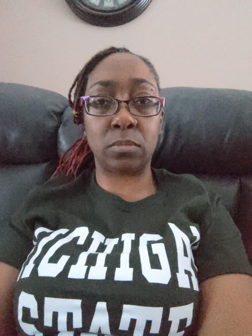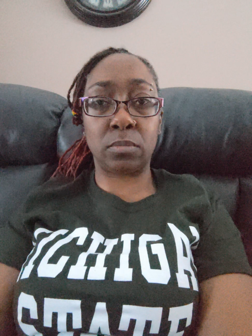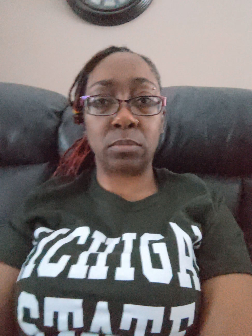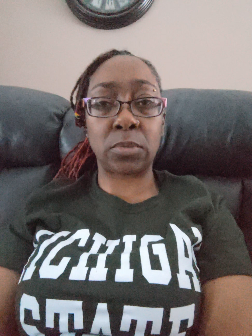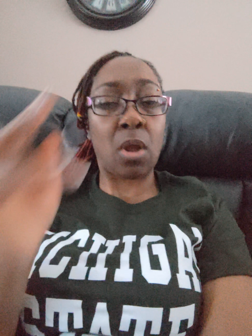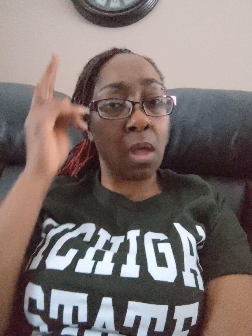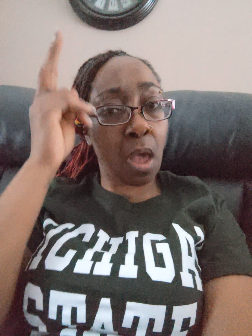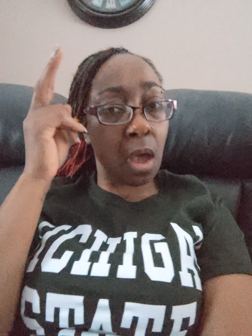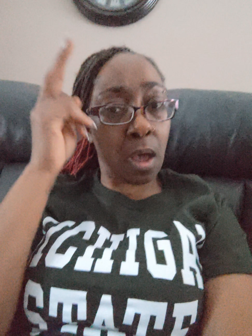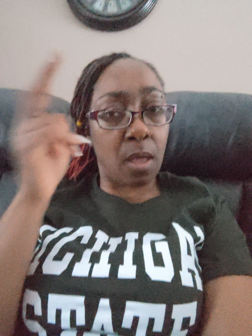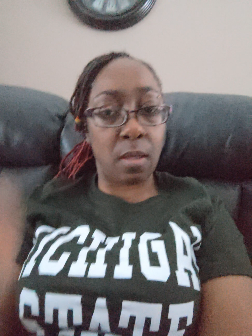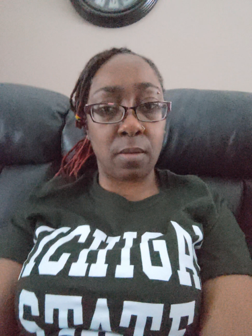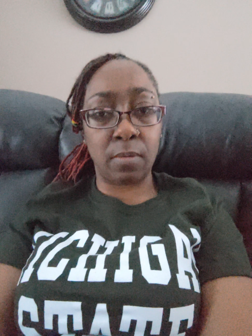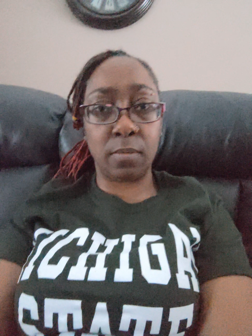uncle